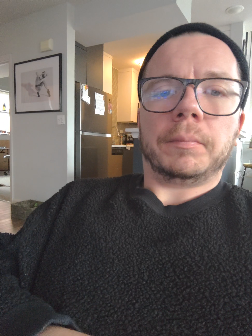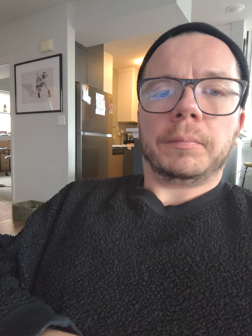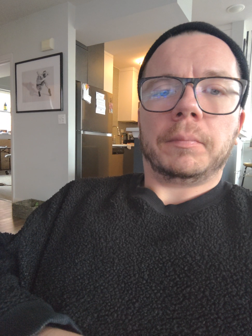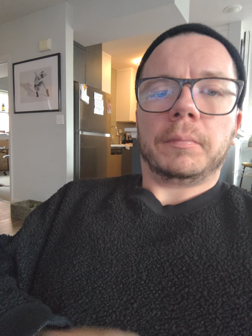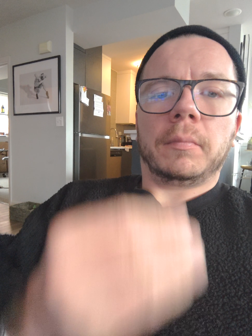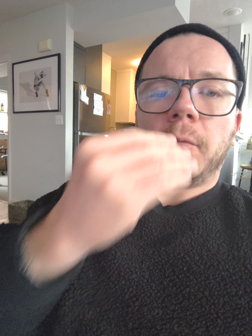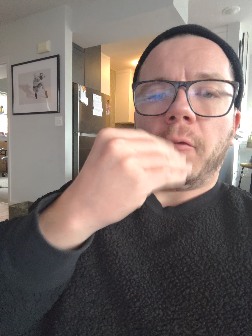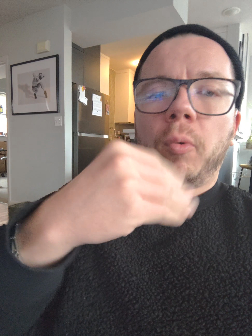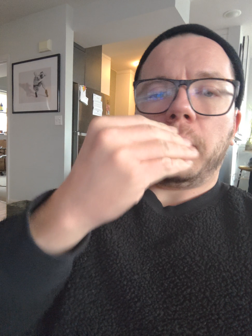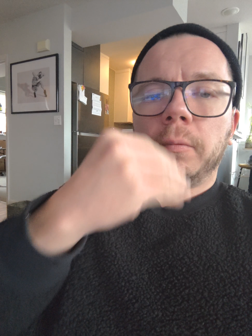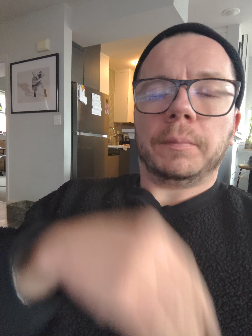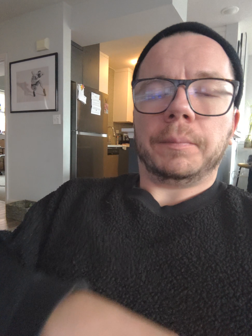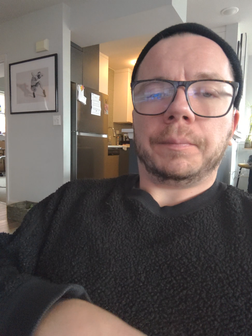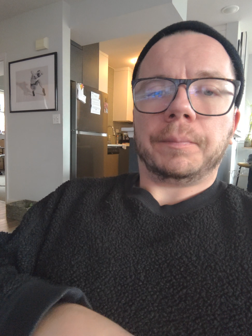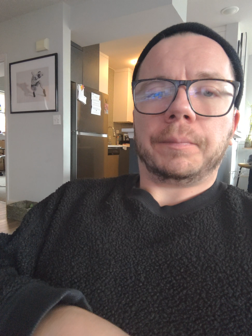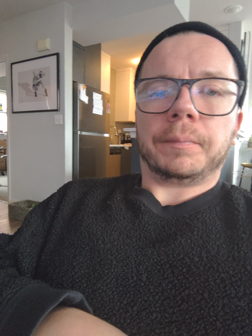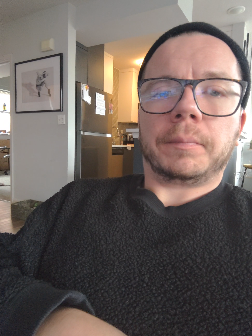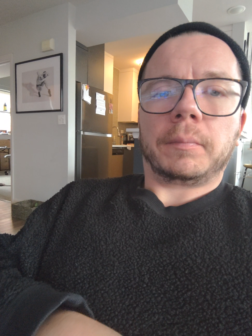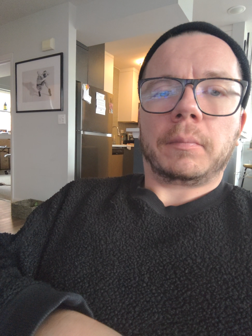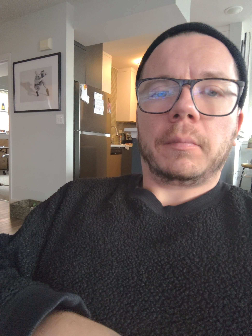food